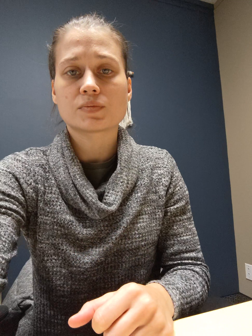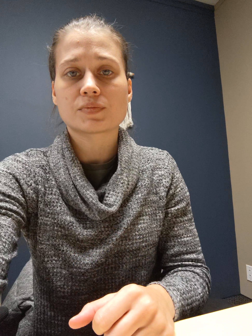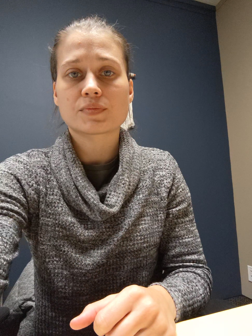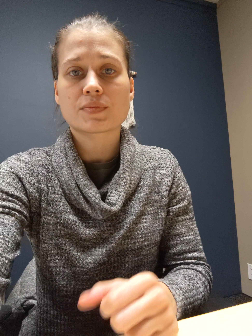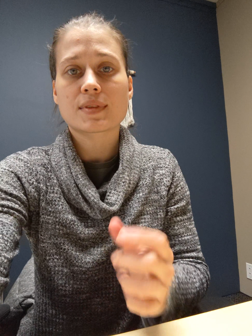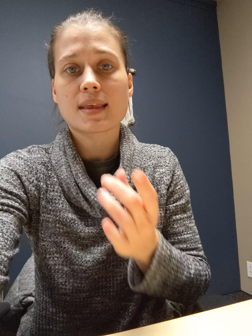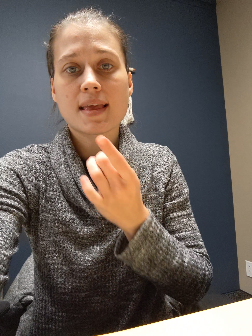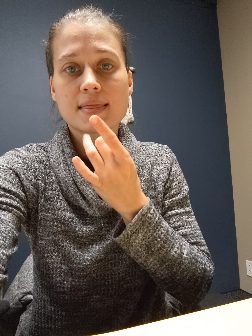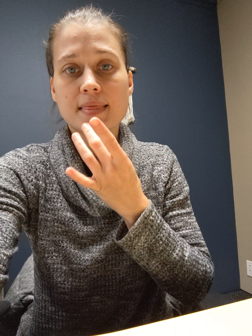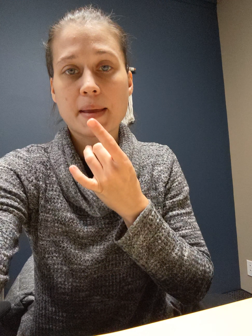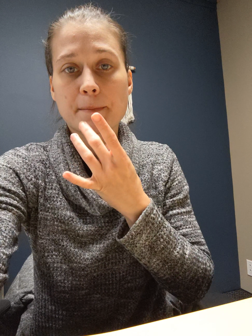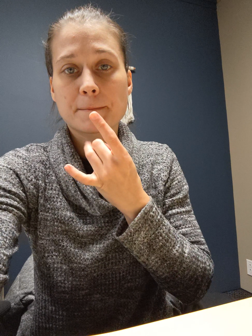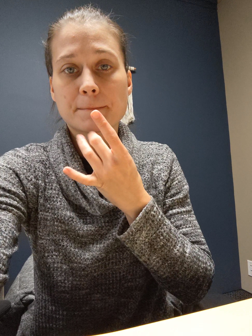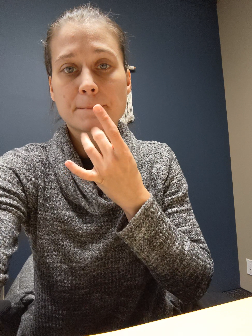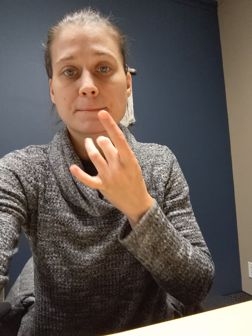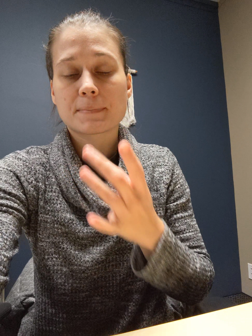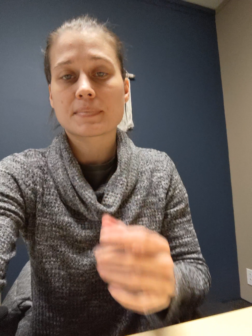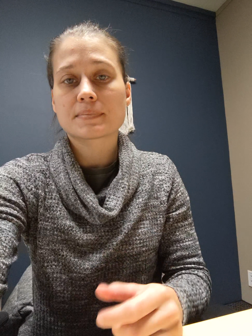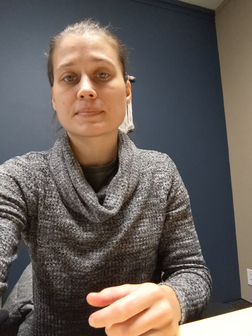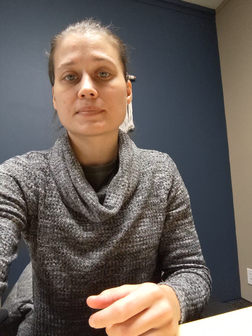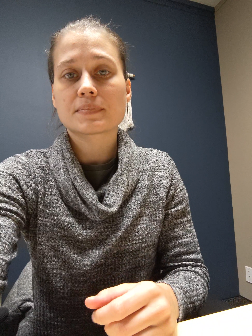lamp